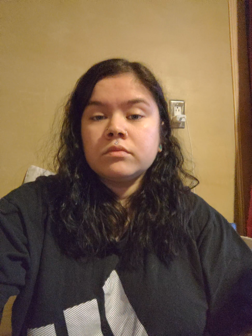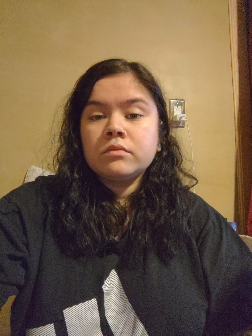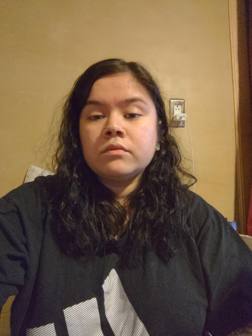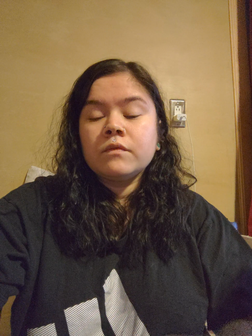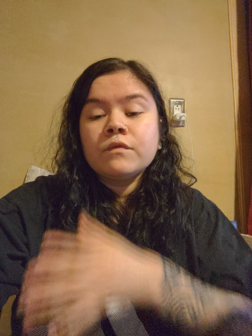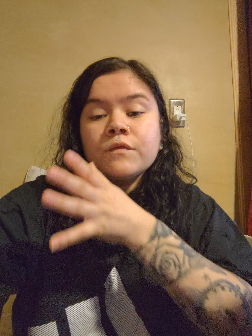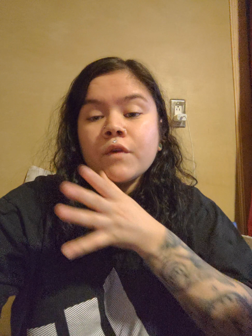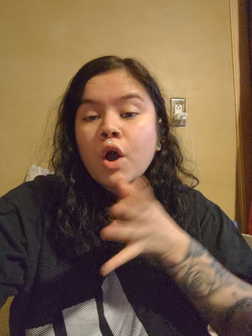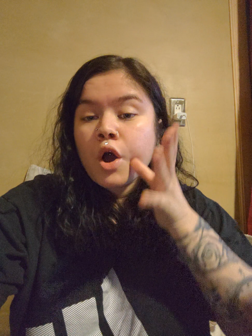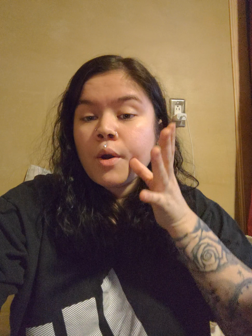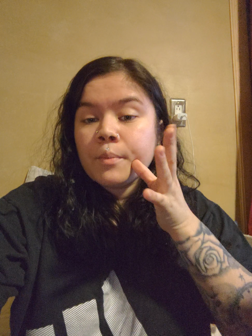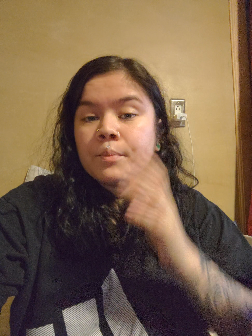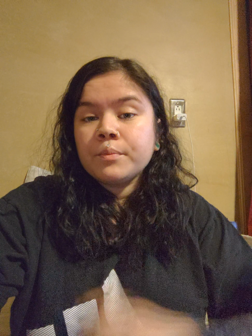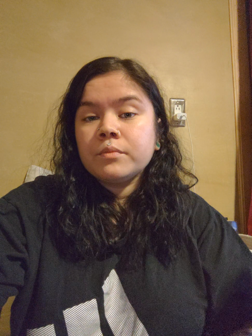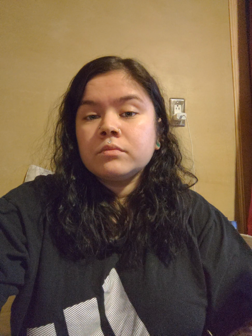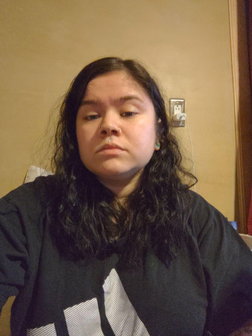farm